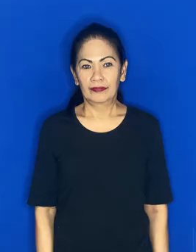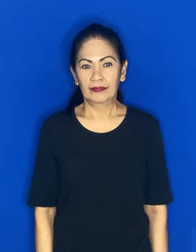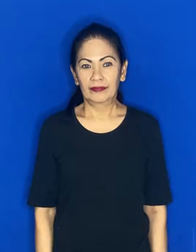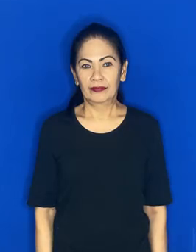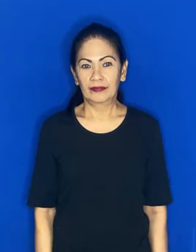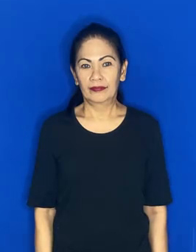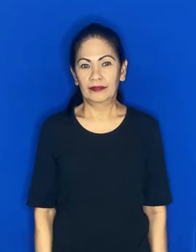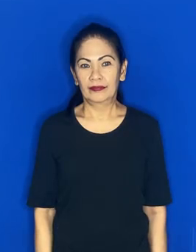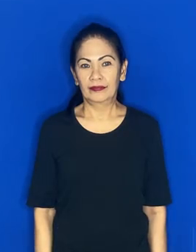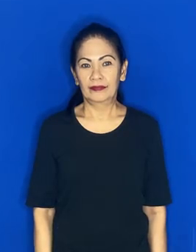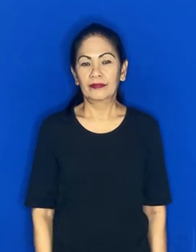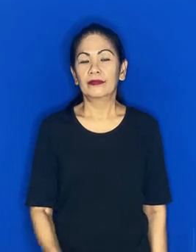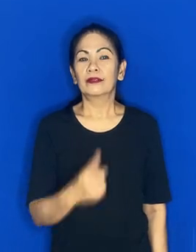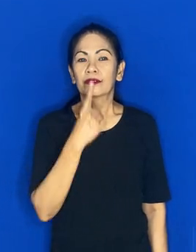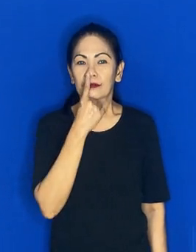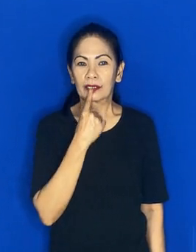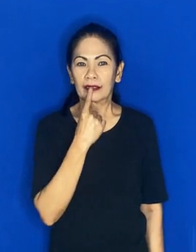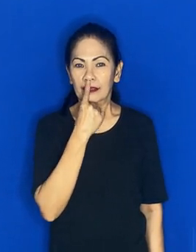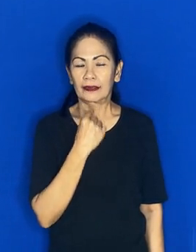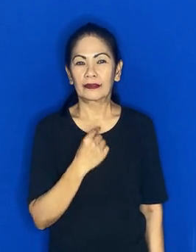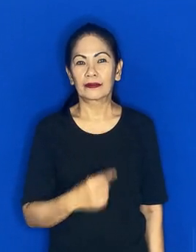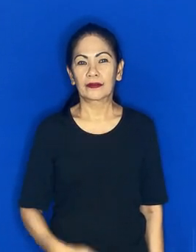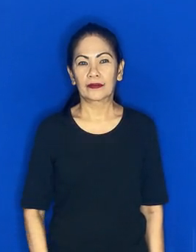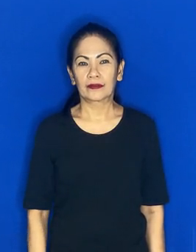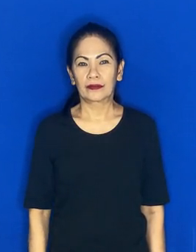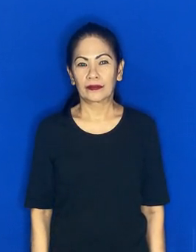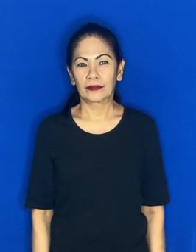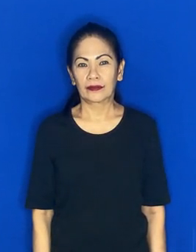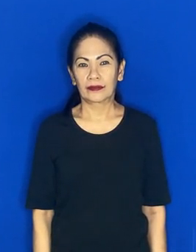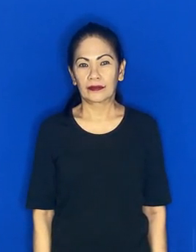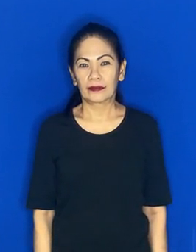red